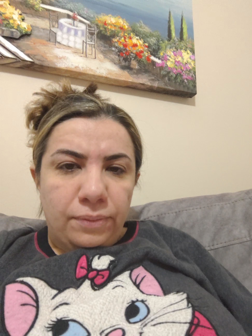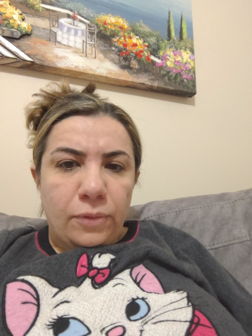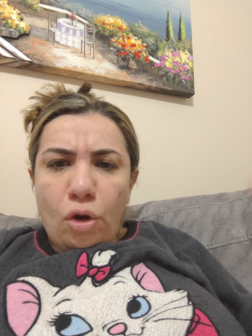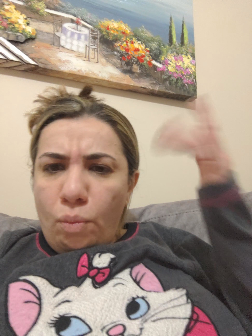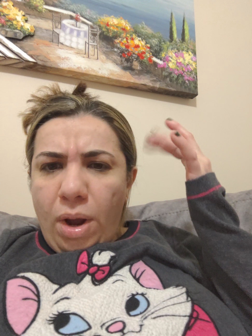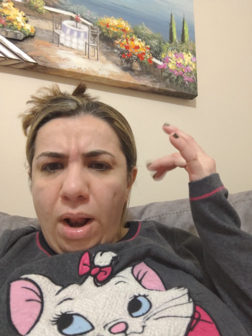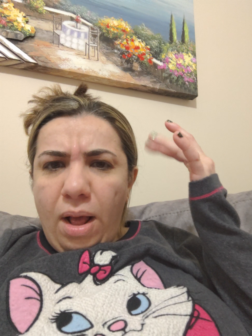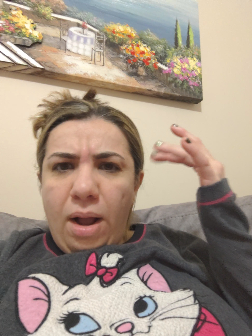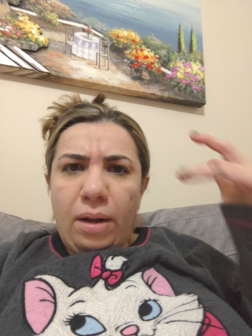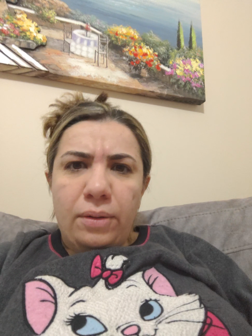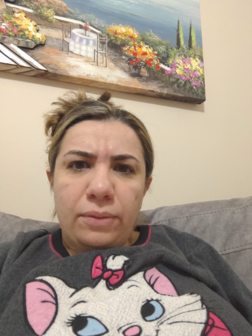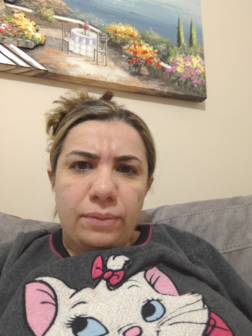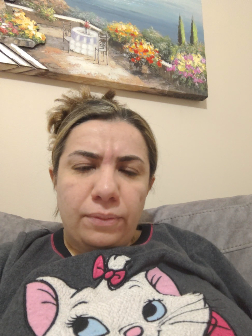why